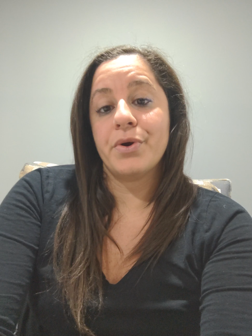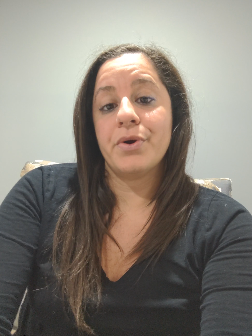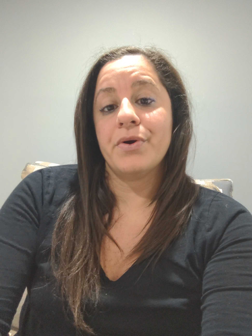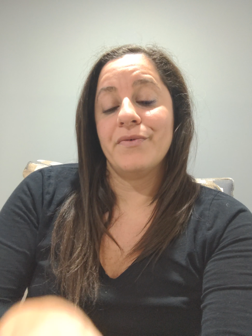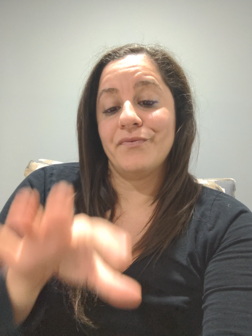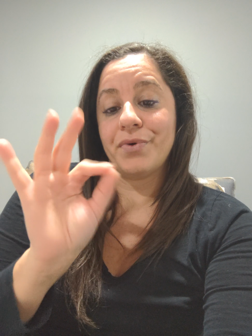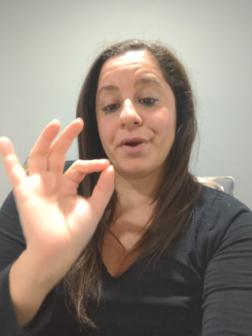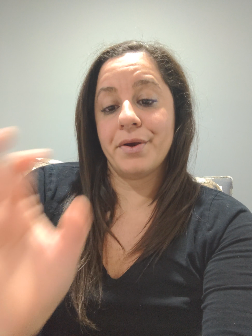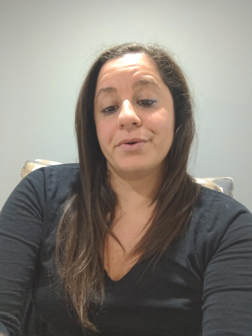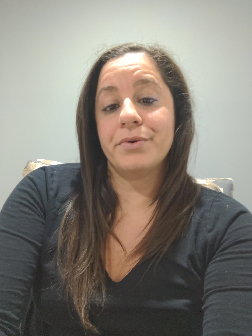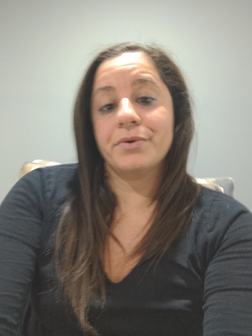find